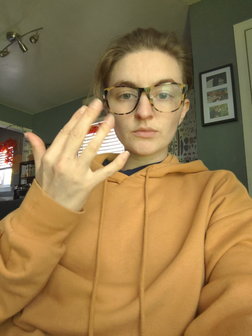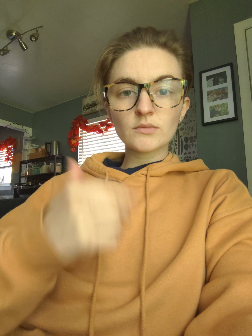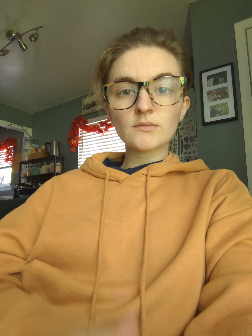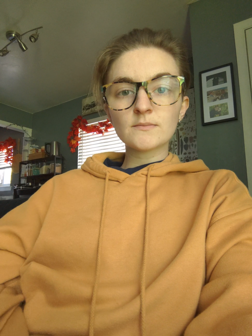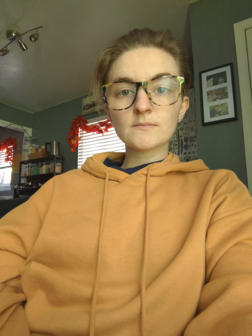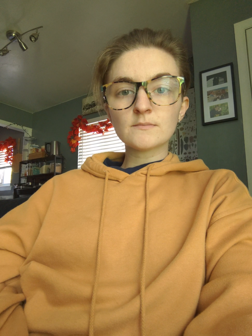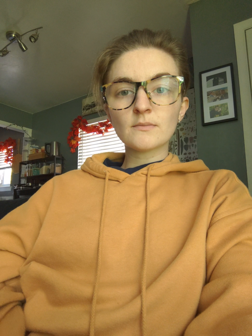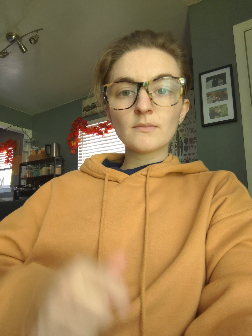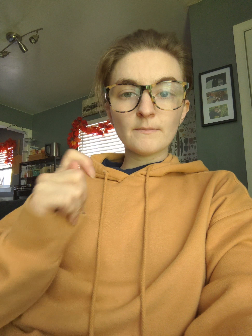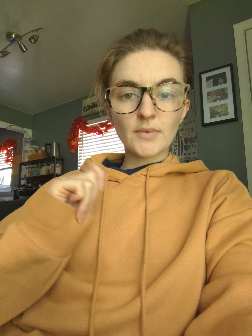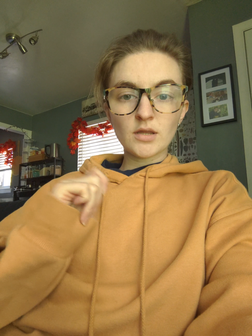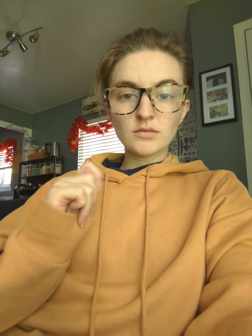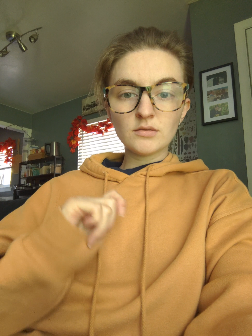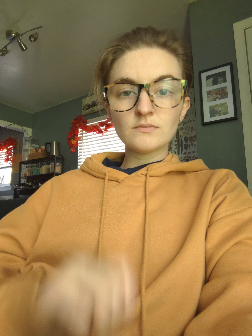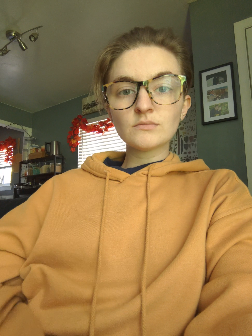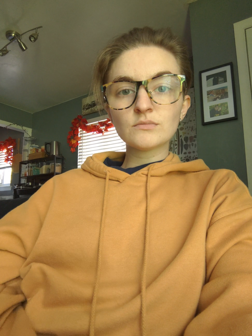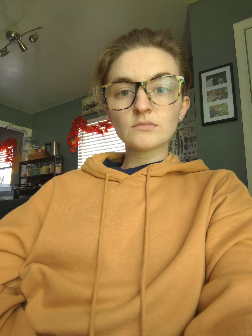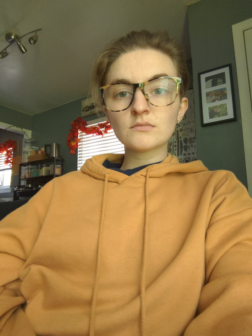bathroom